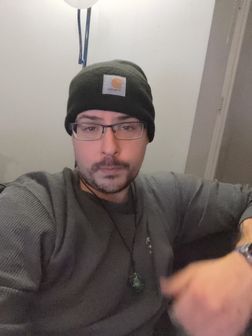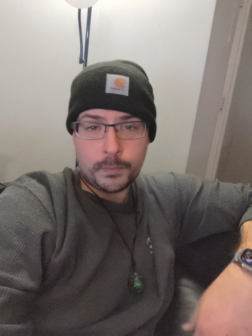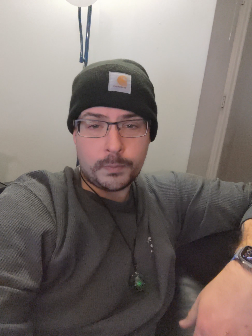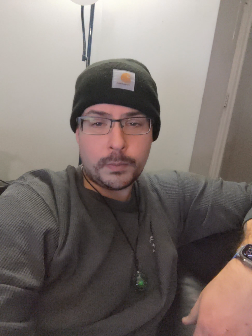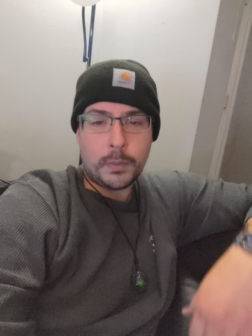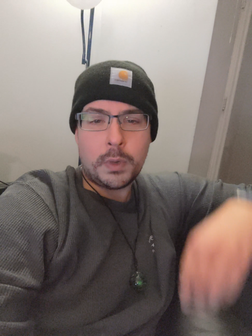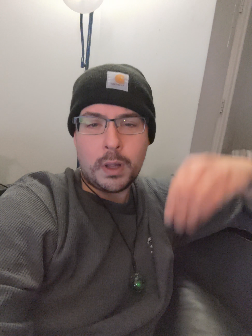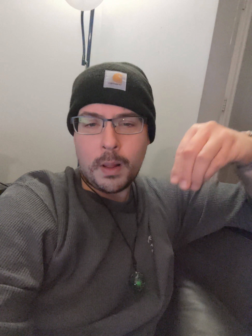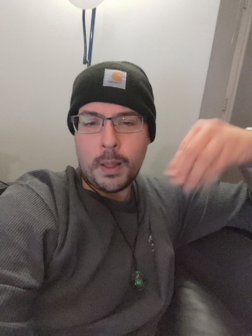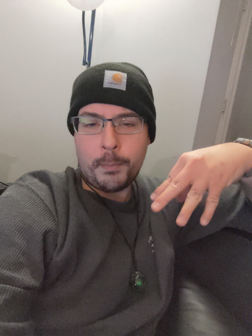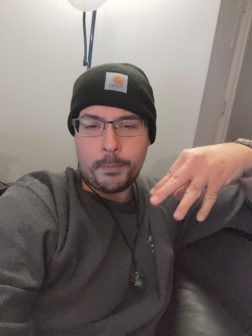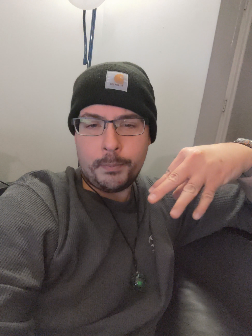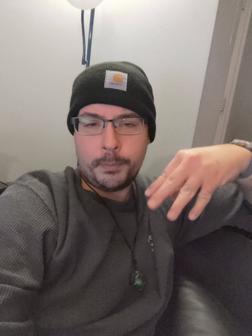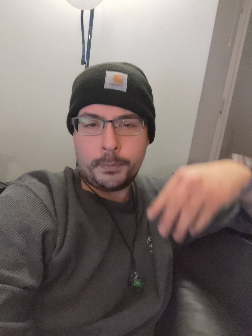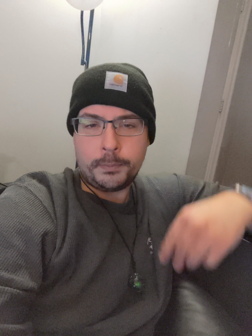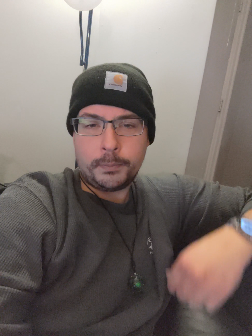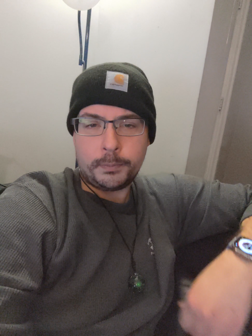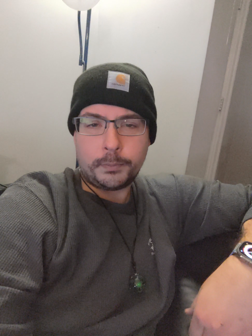lamp